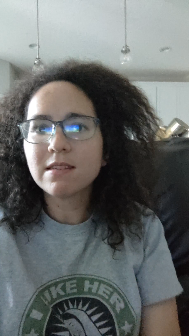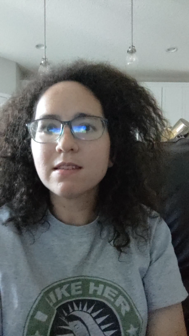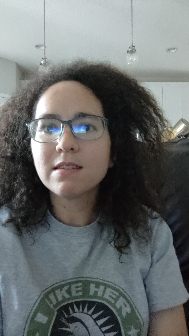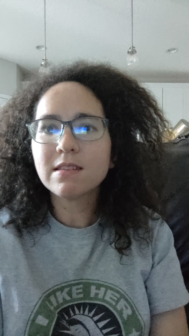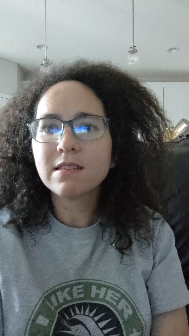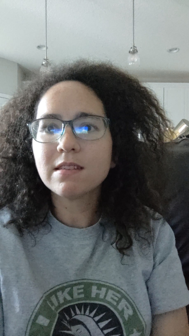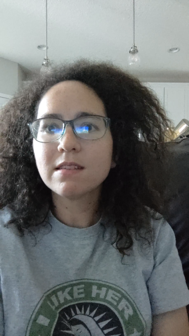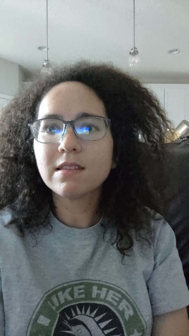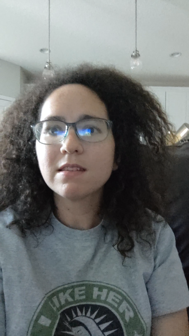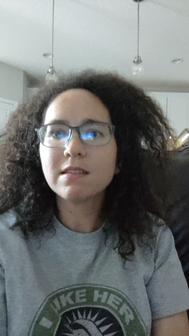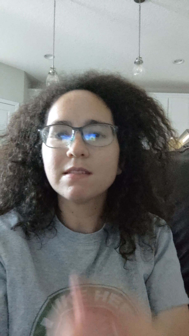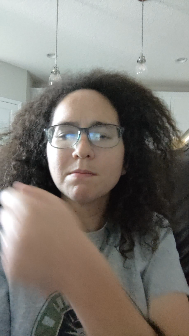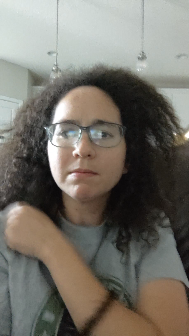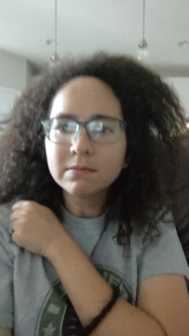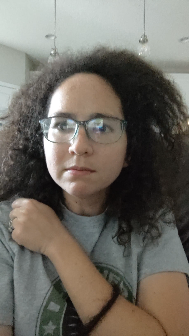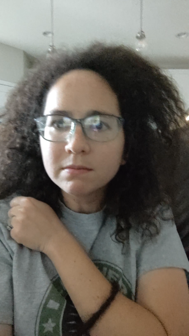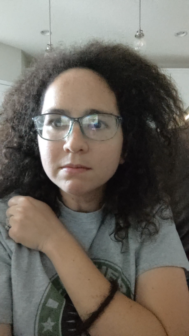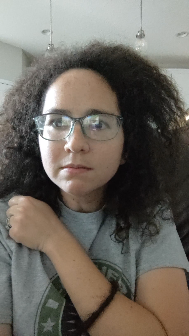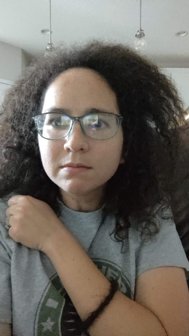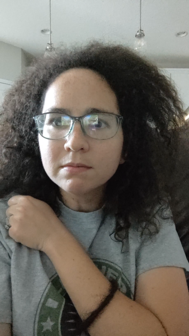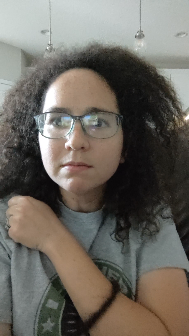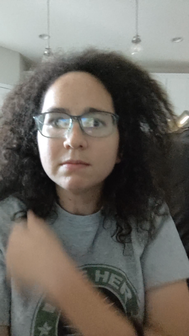hug